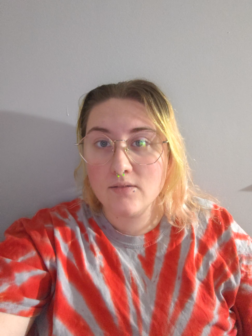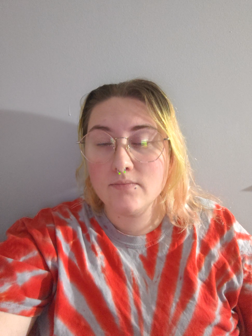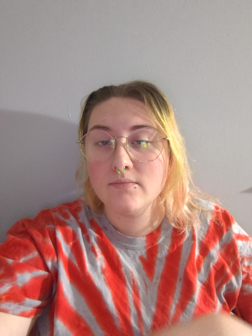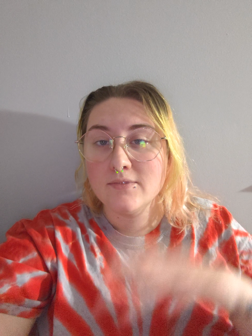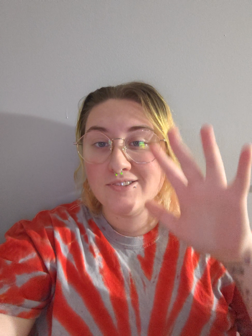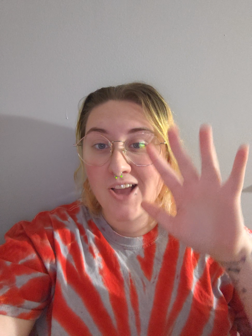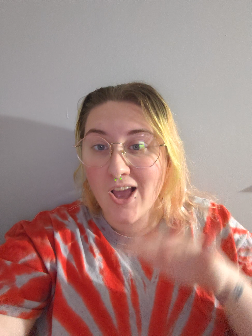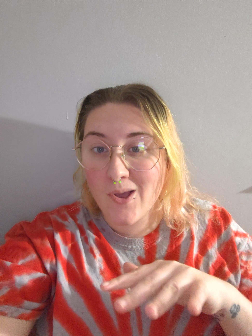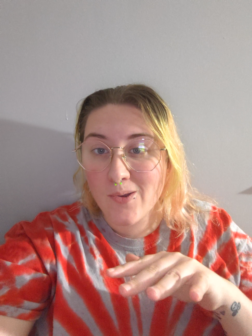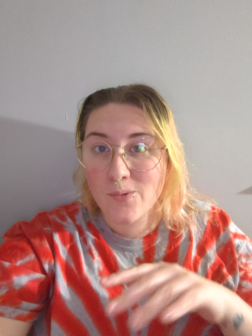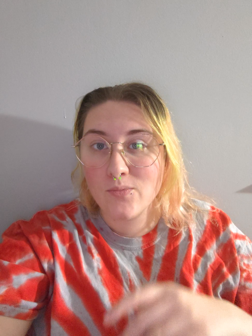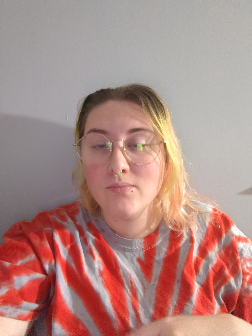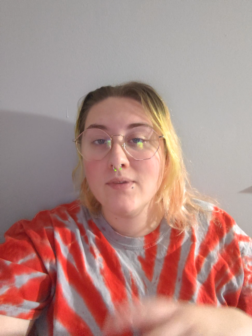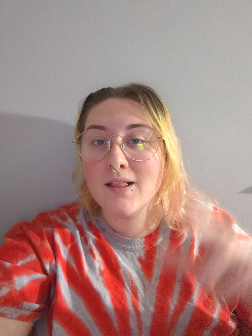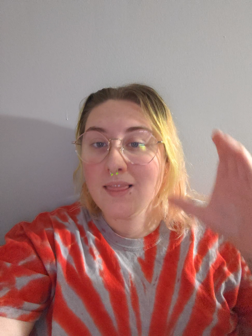snow